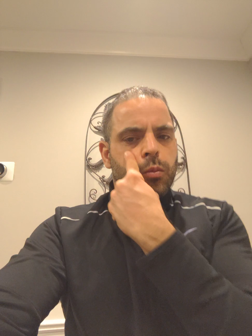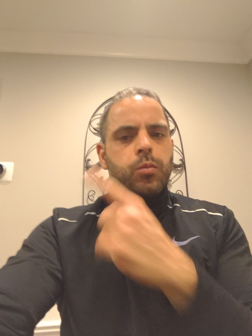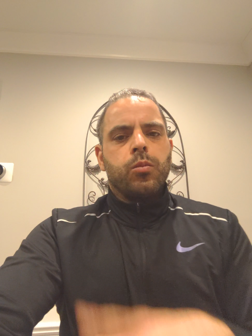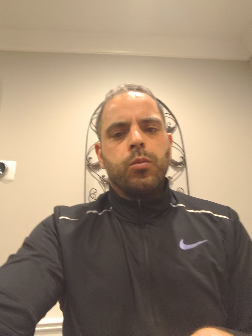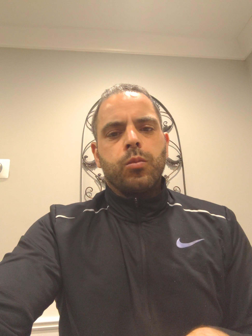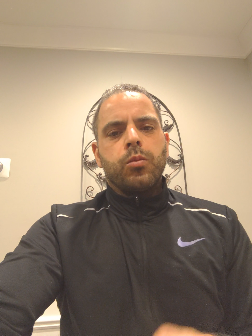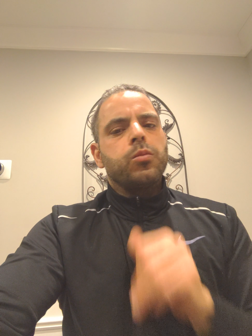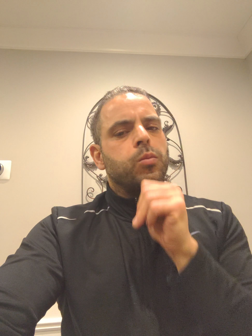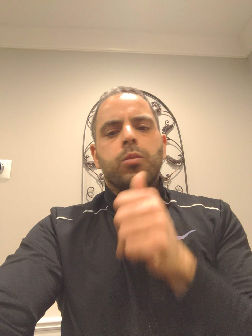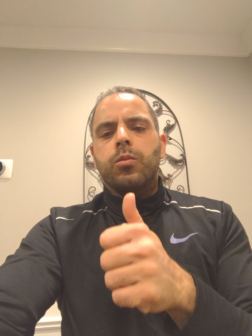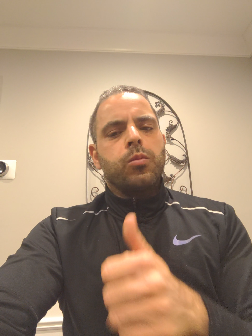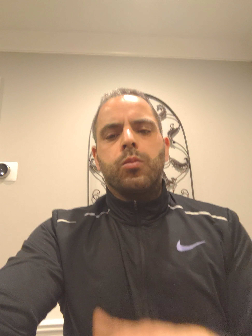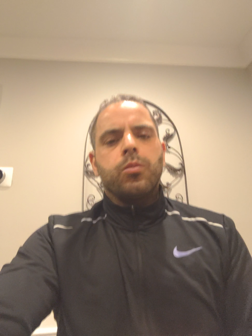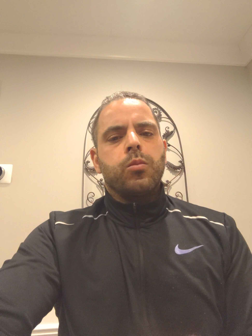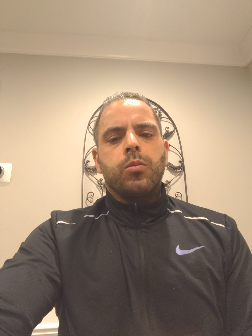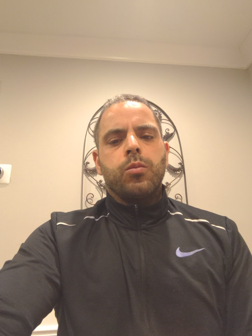not